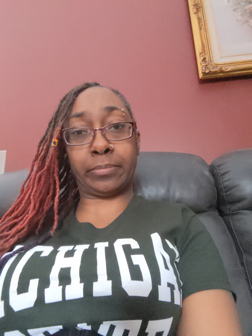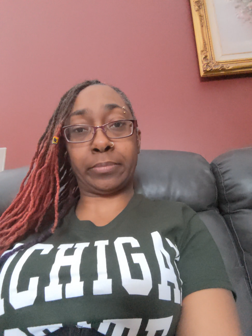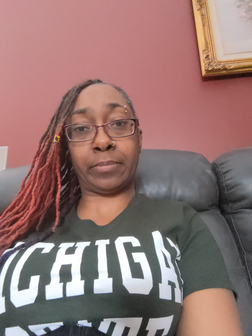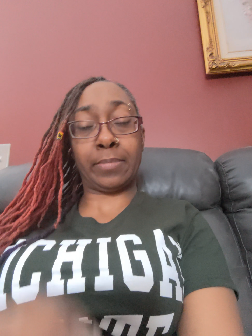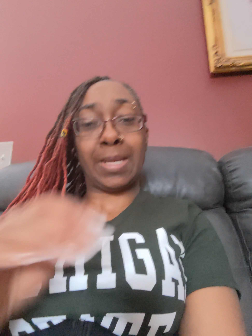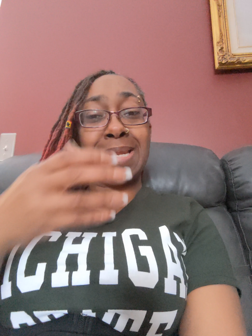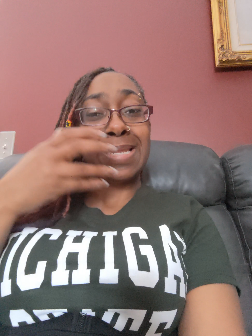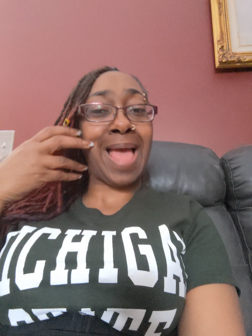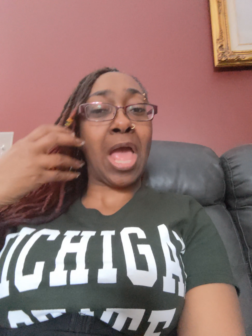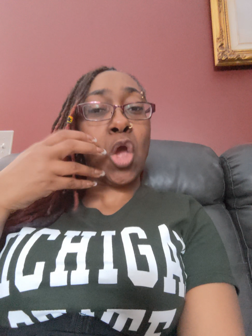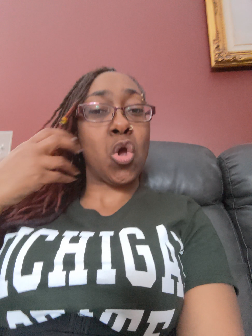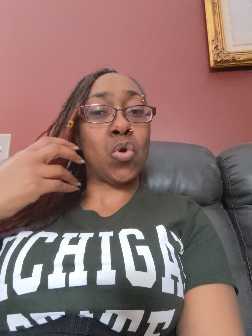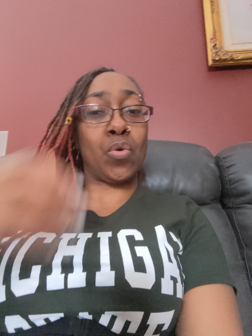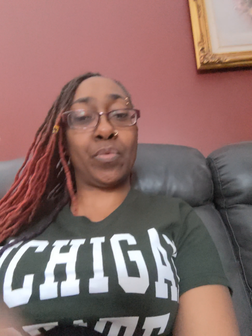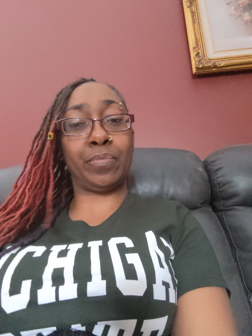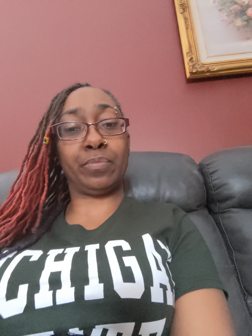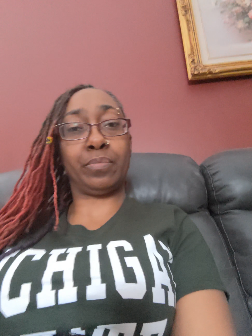tiger